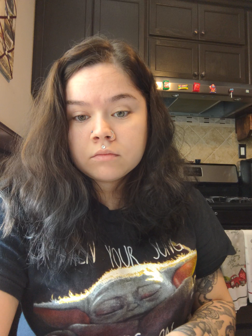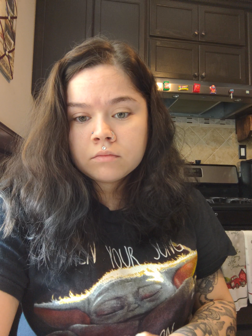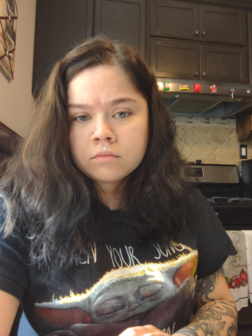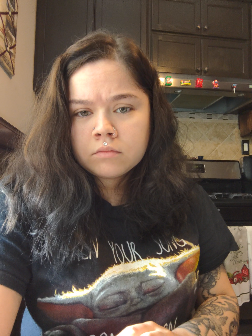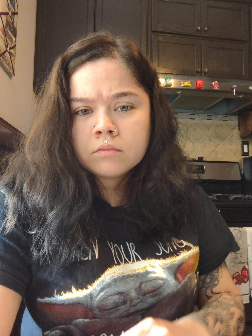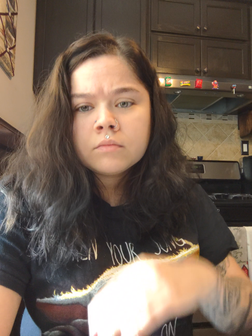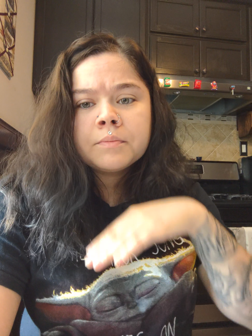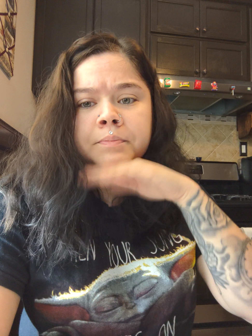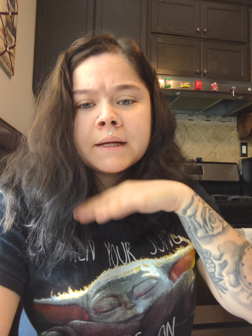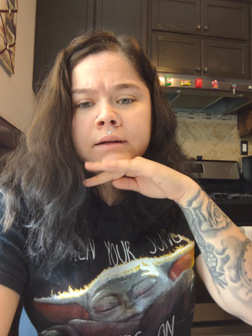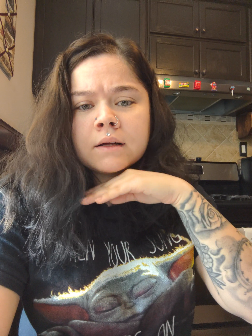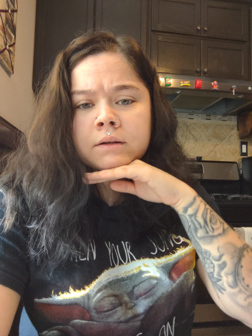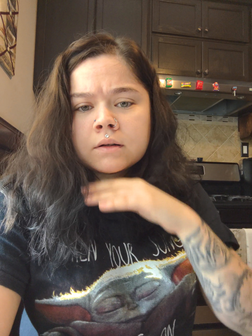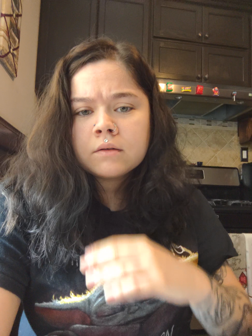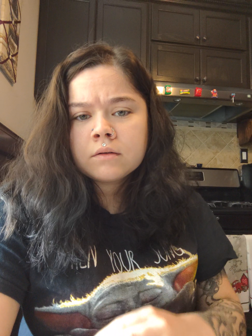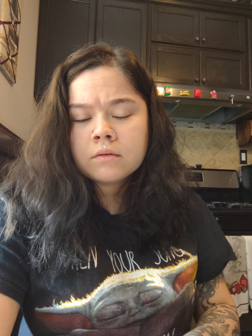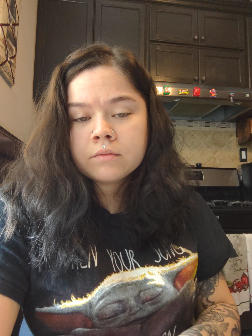pig